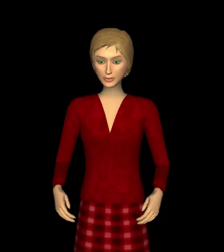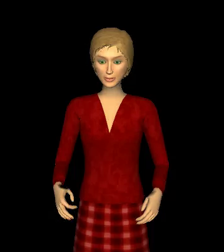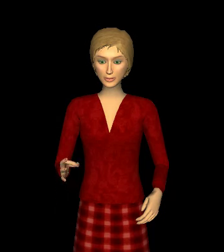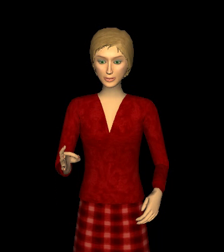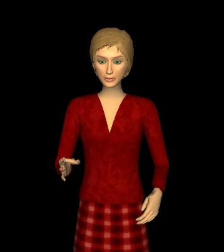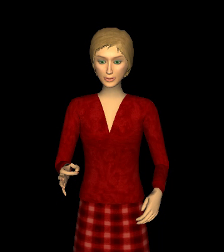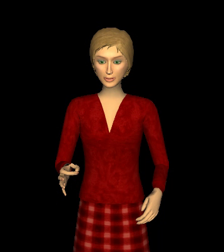نعم